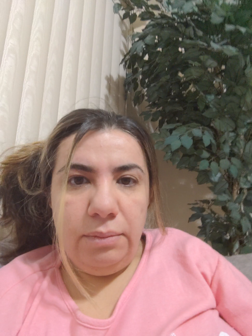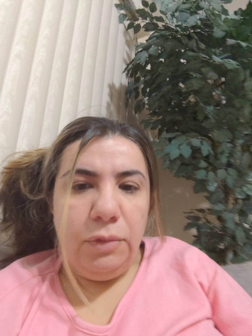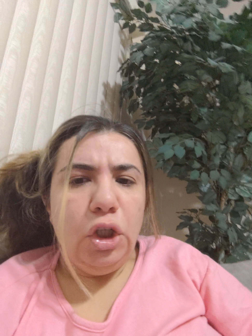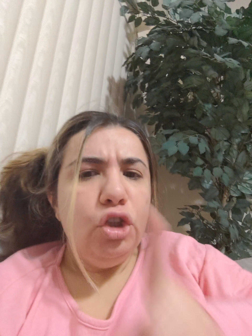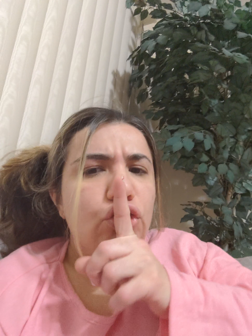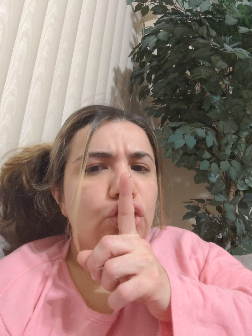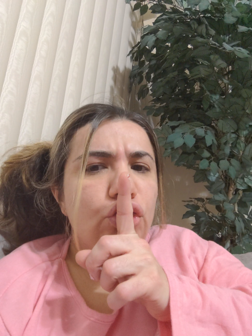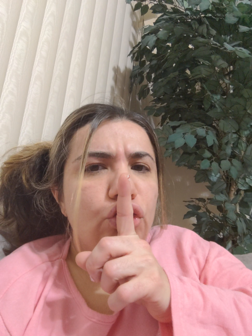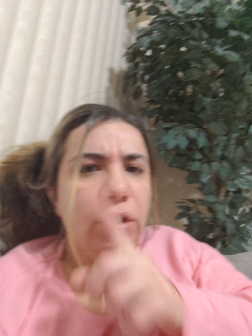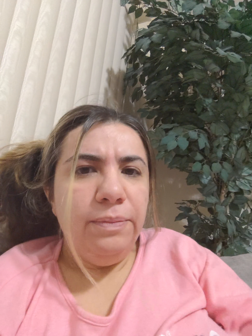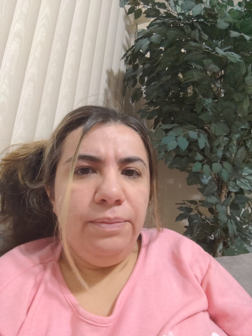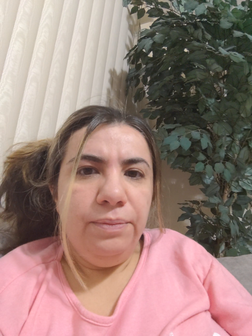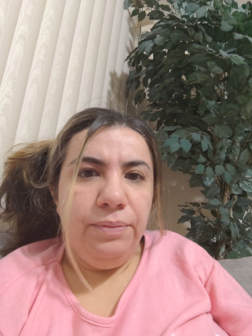shhh